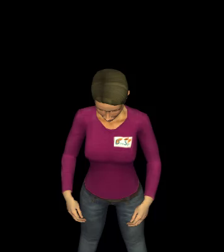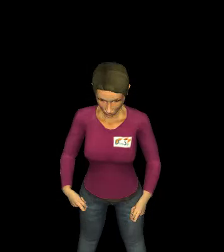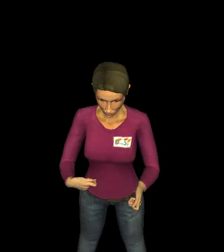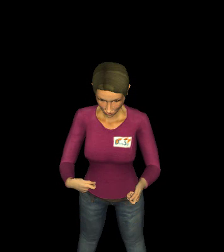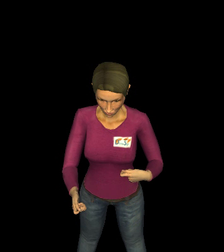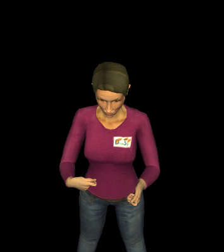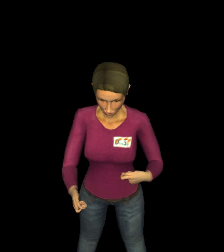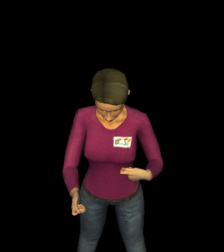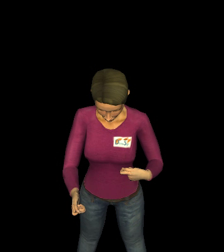تجارة